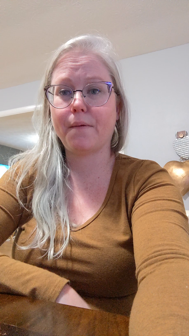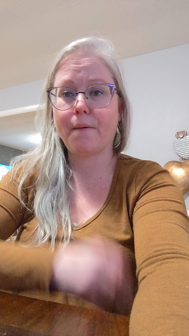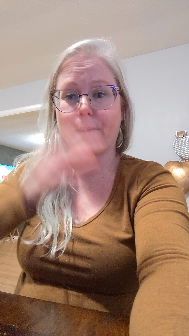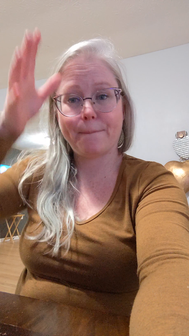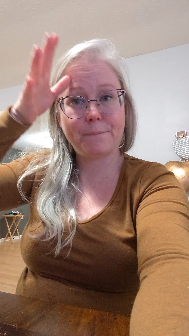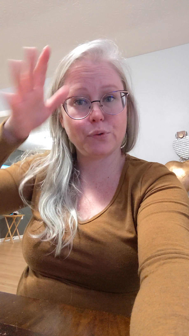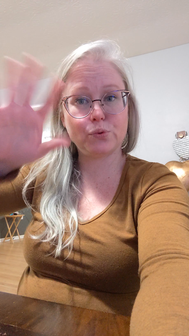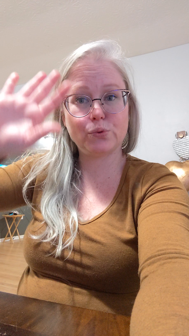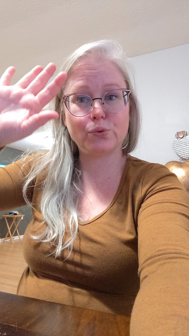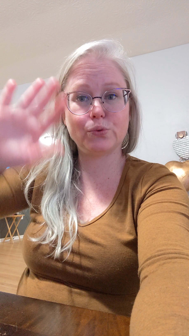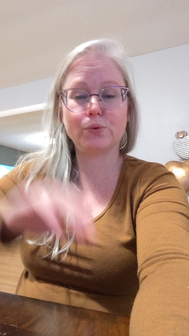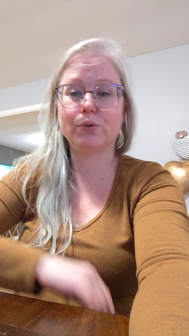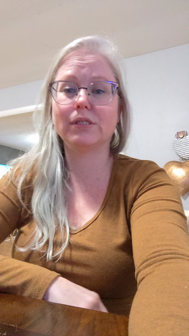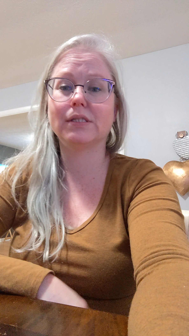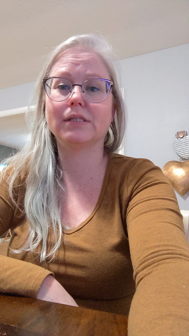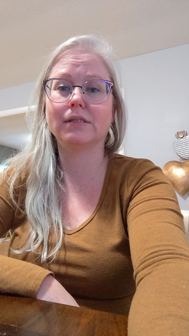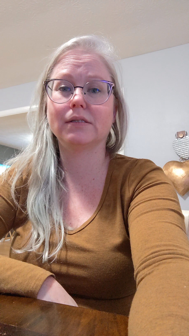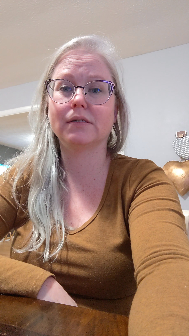moose